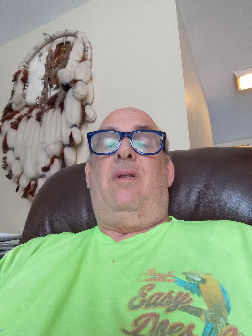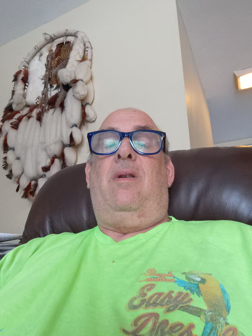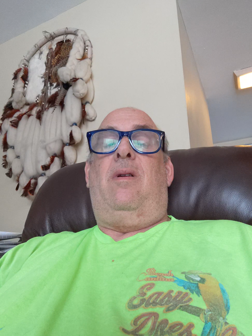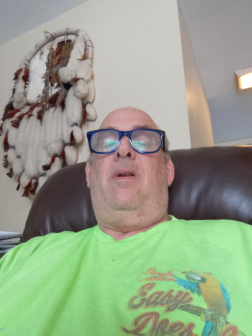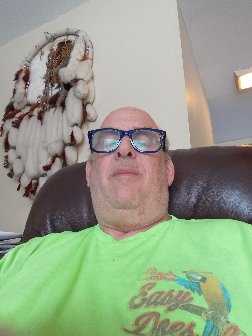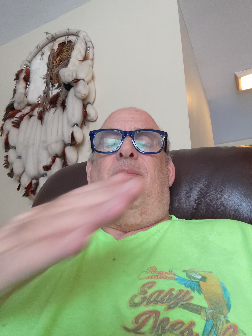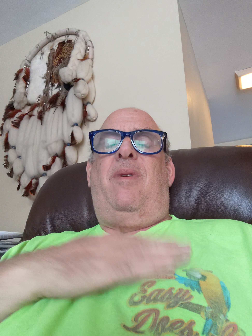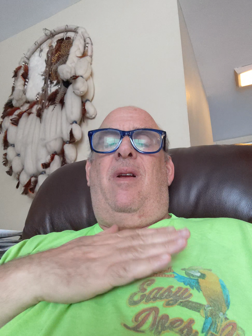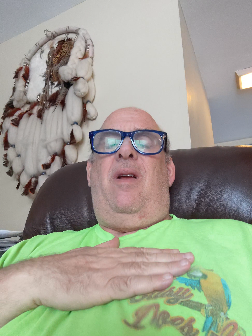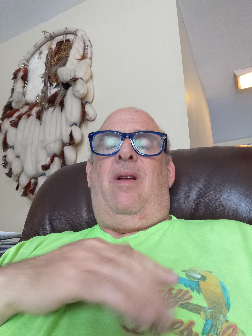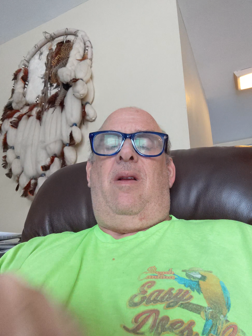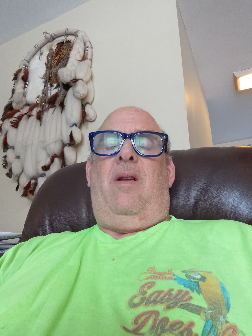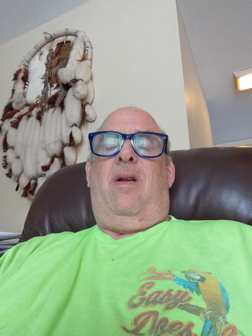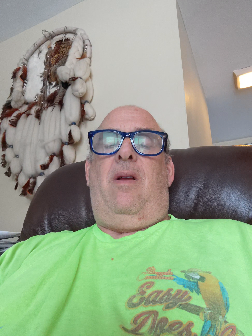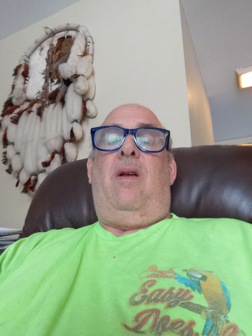my